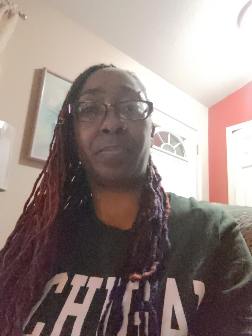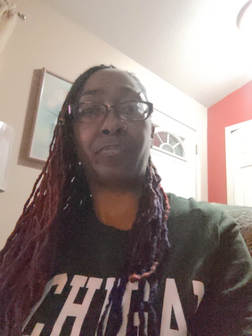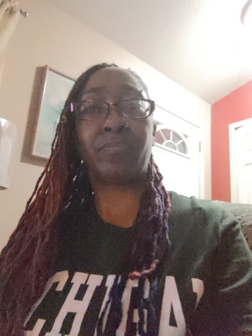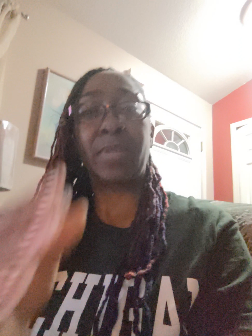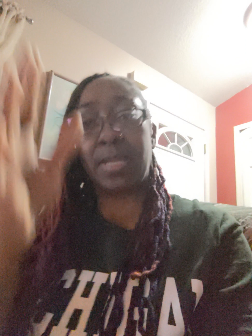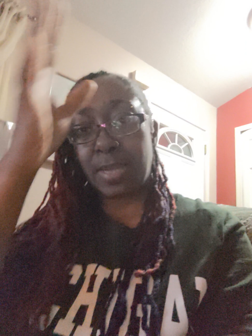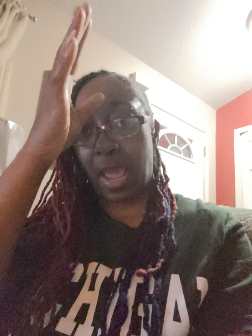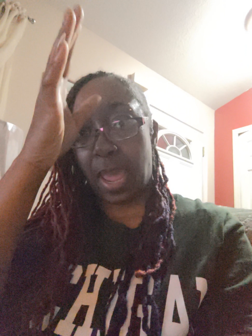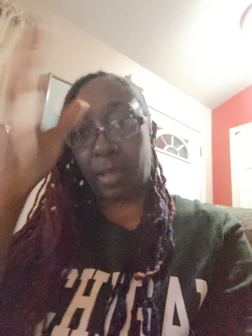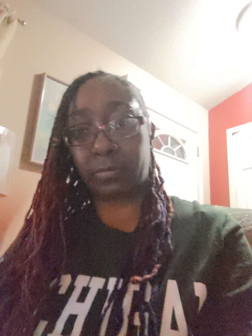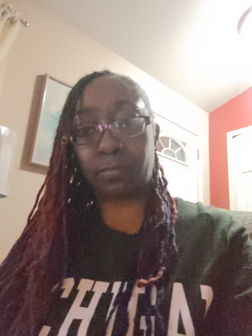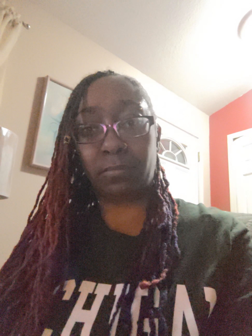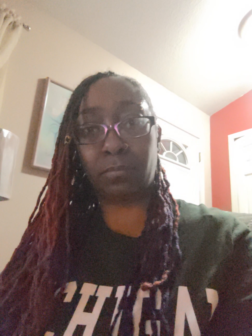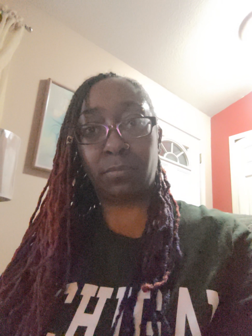dad